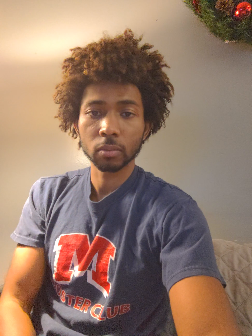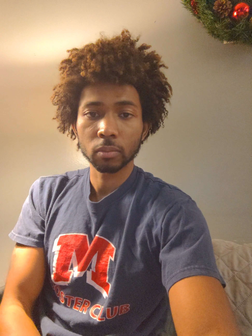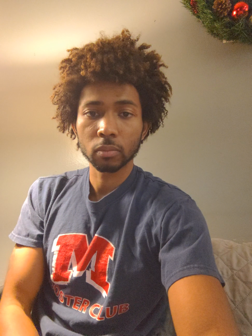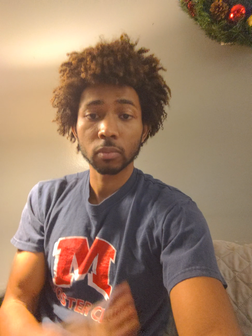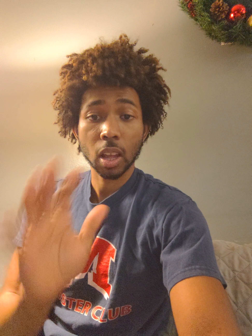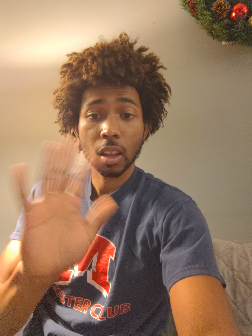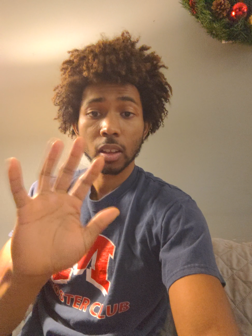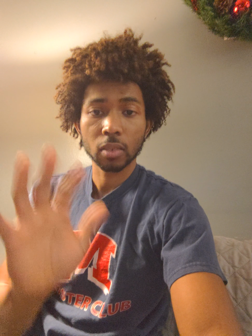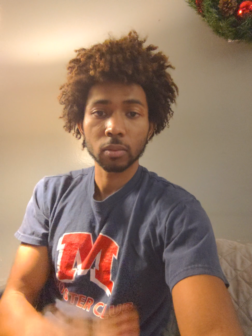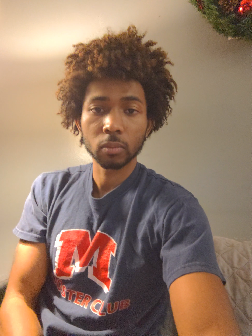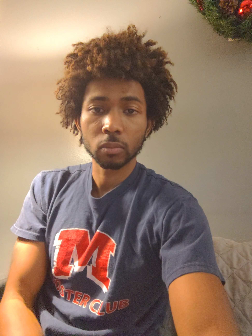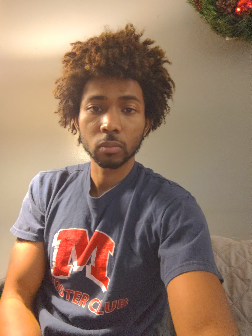hello